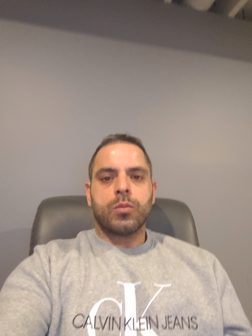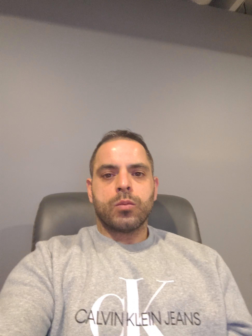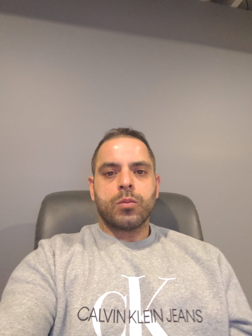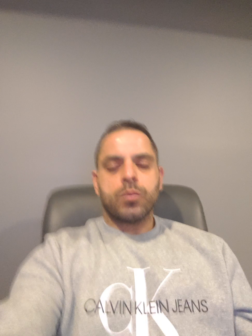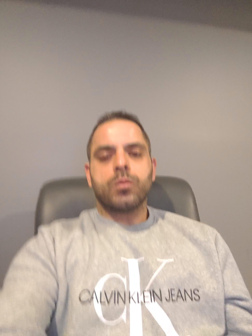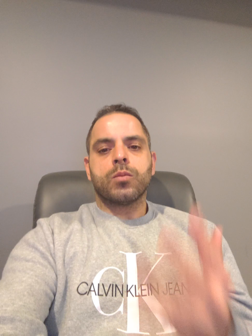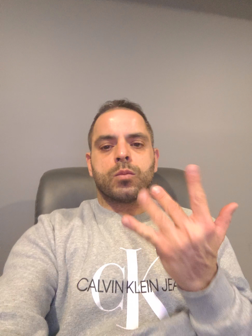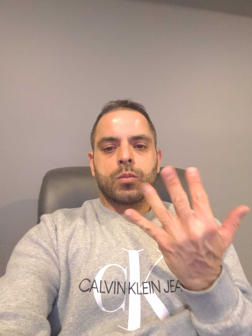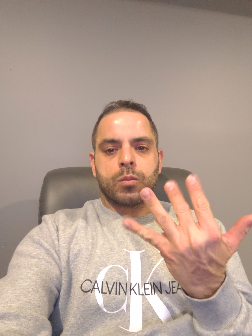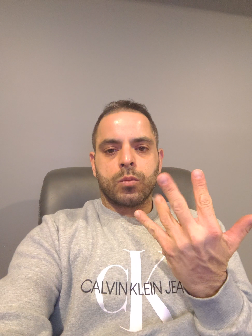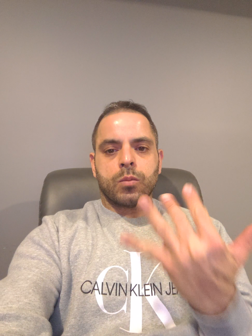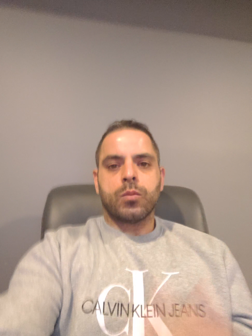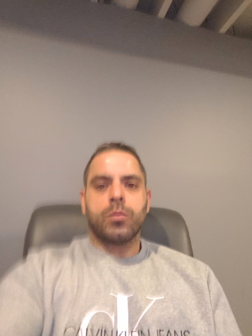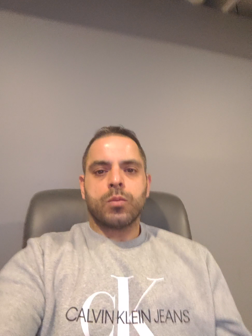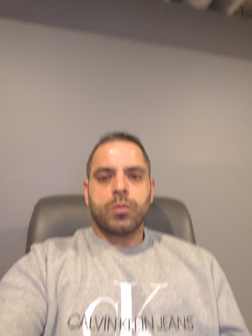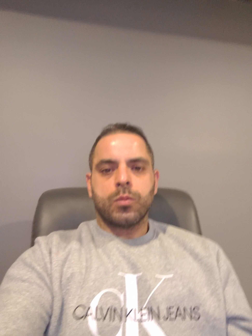wait